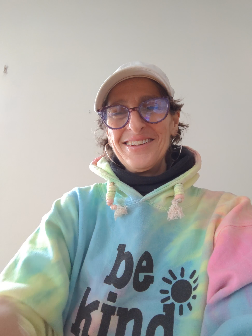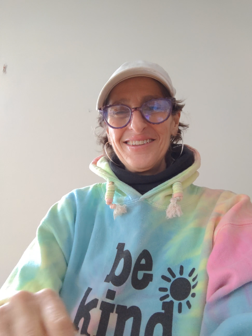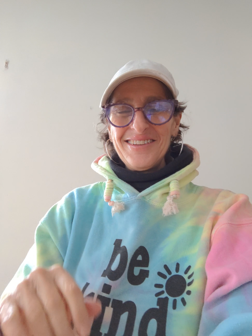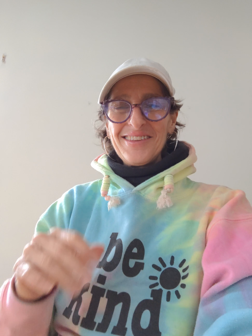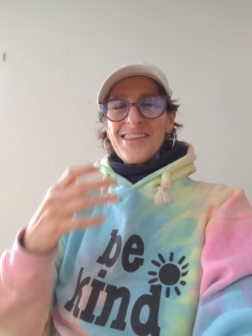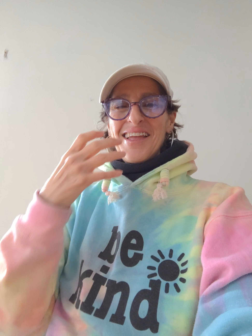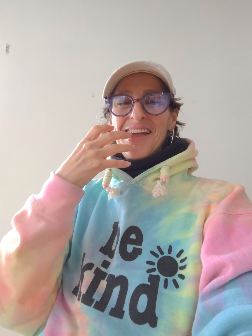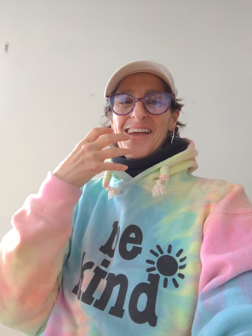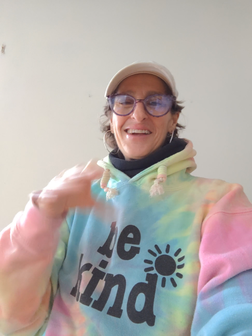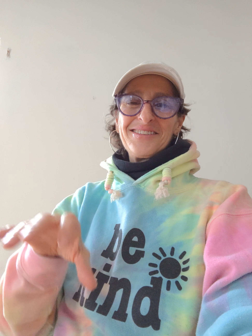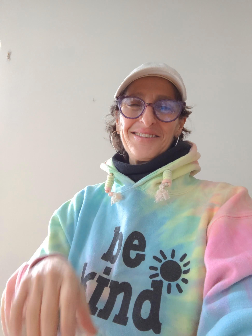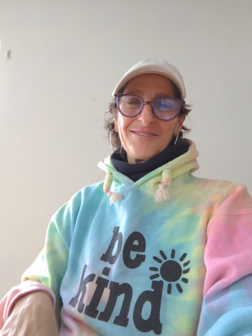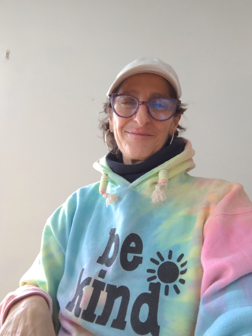hot